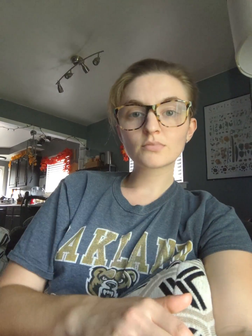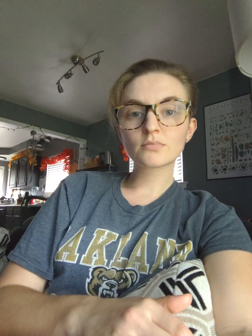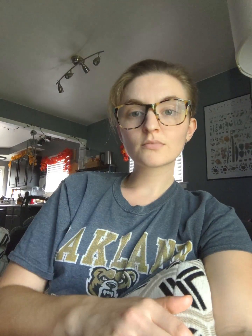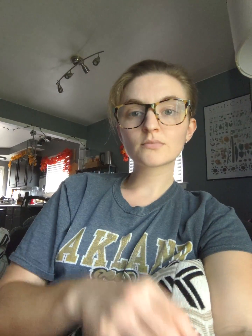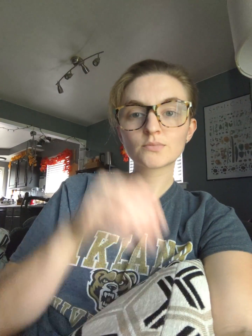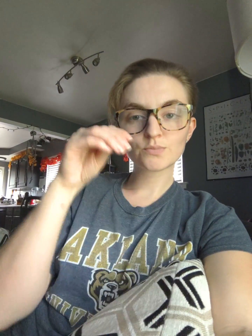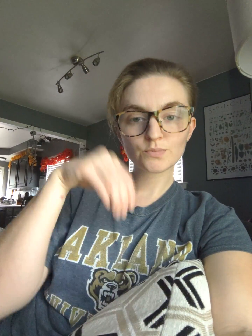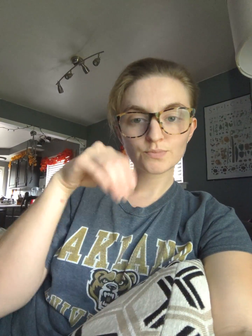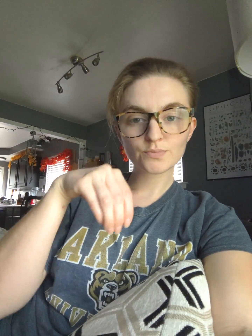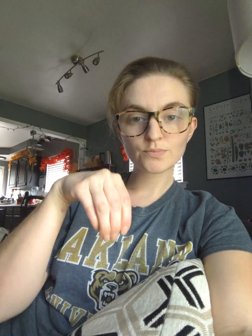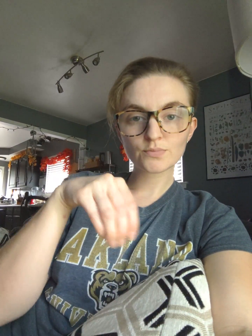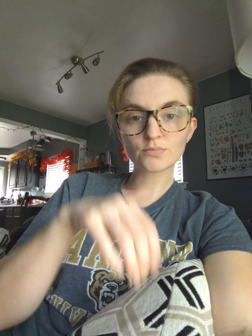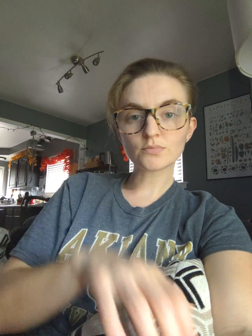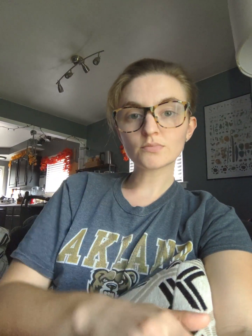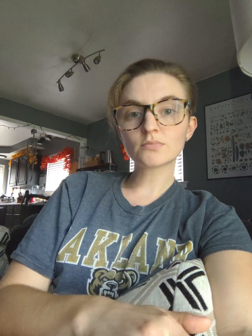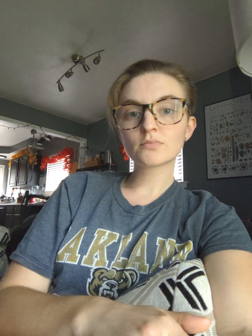inside